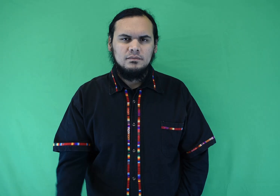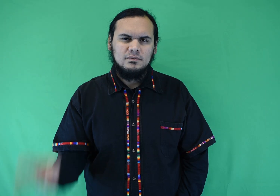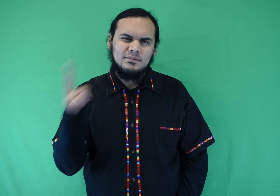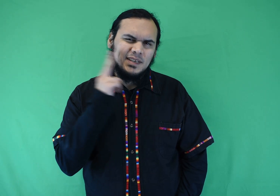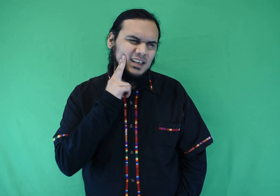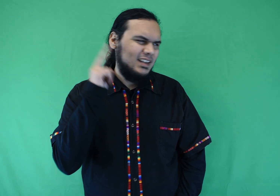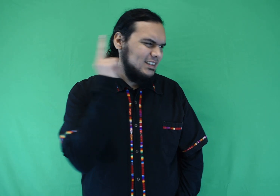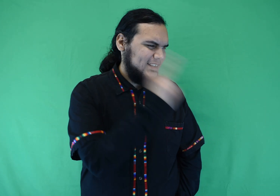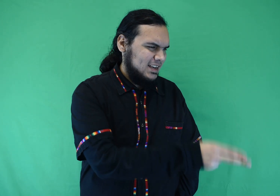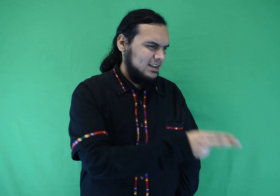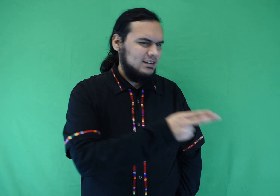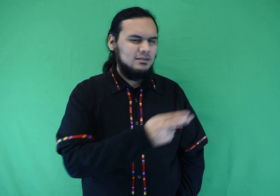urgencia